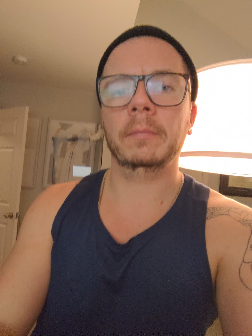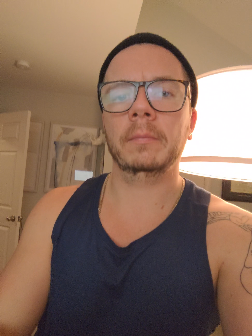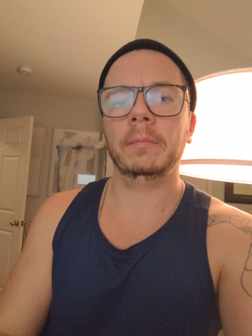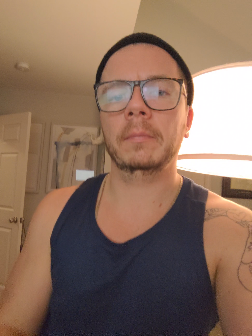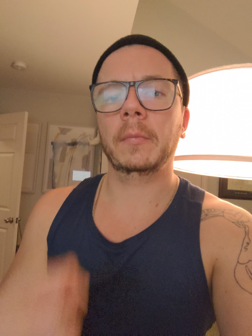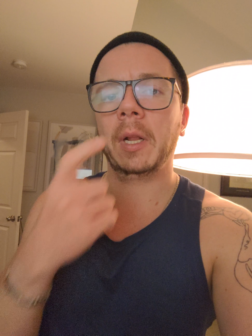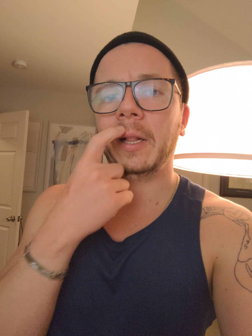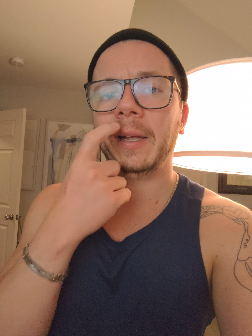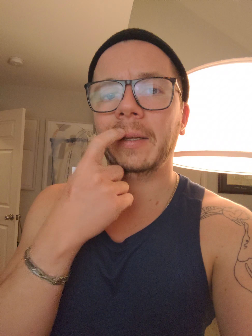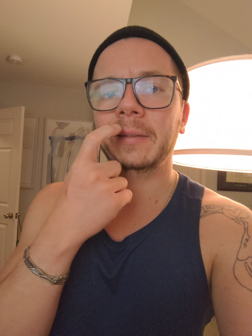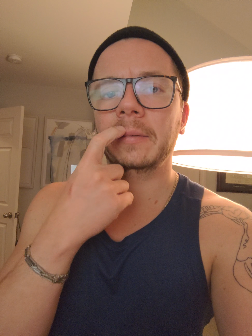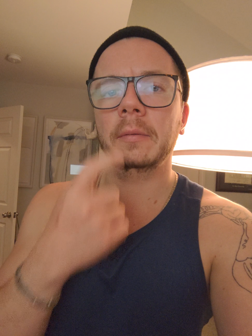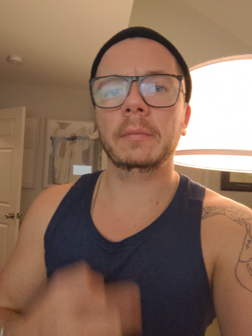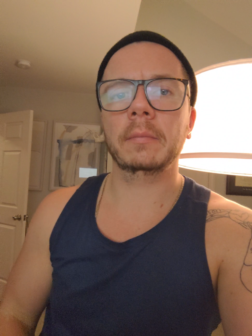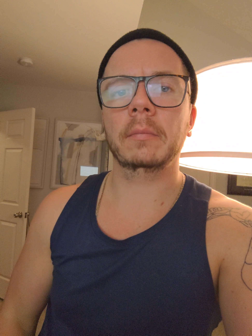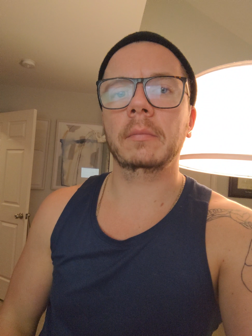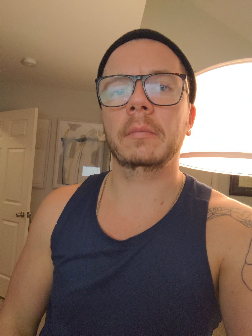window